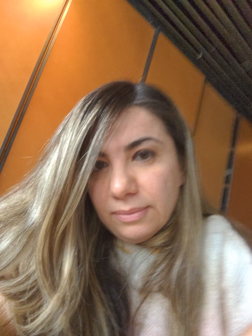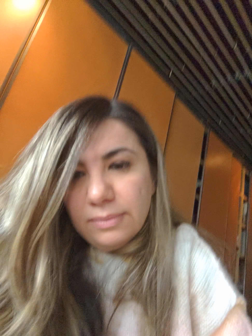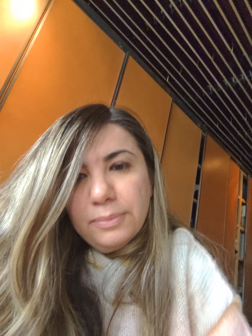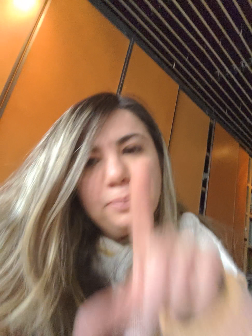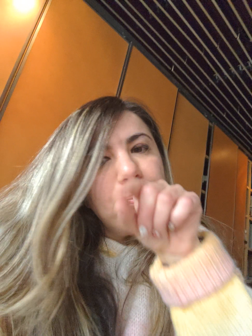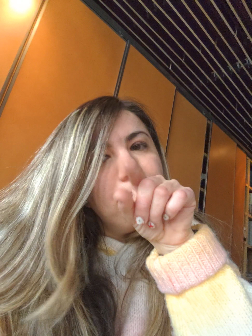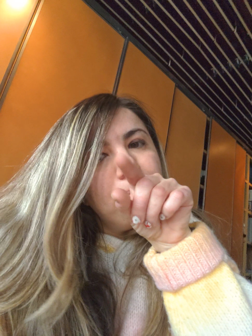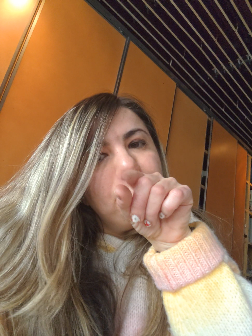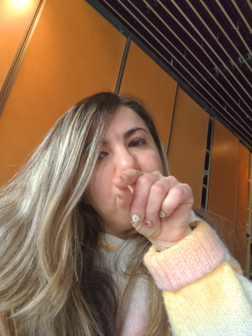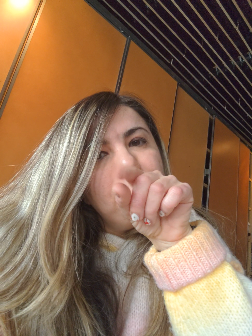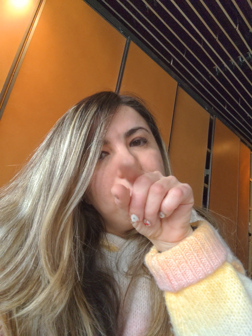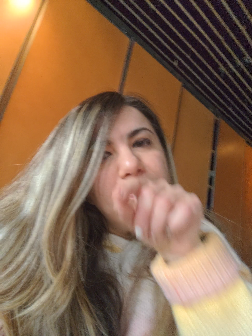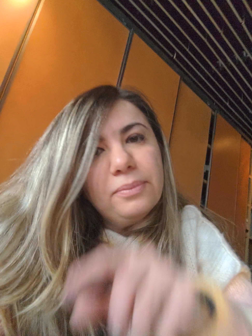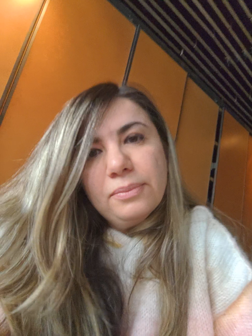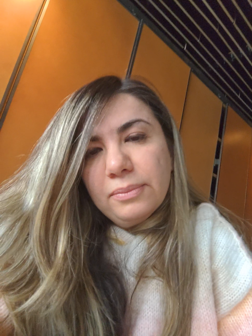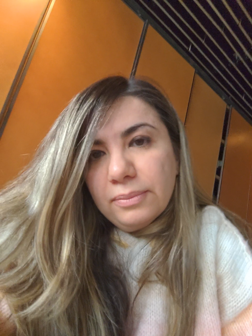bird